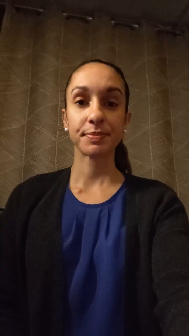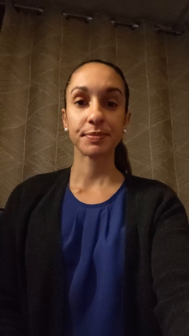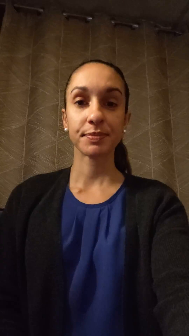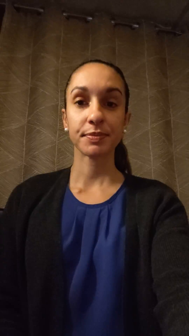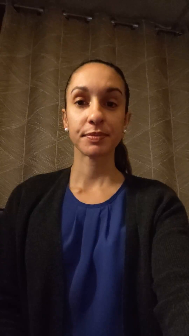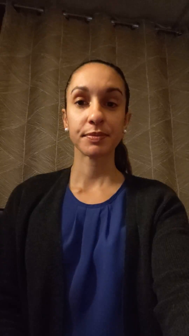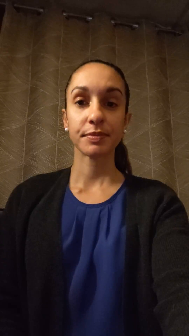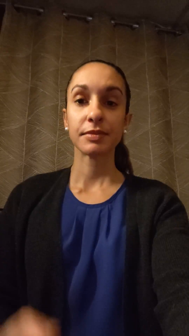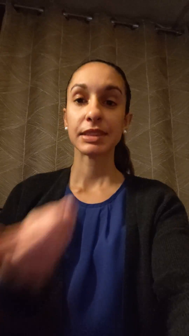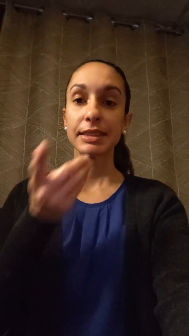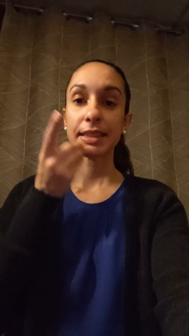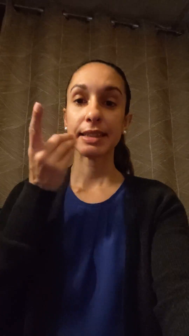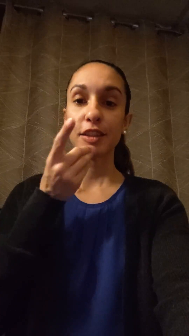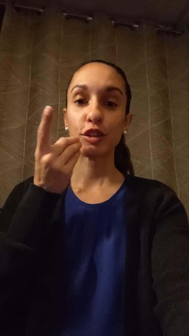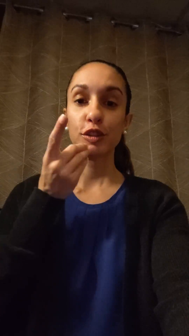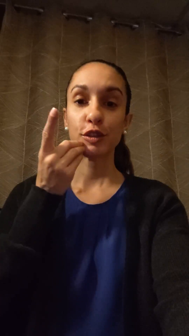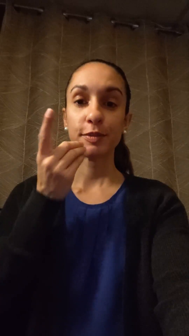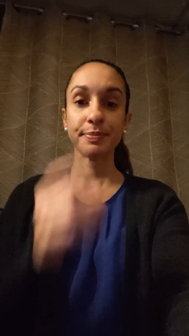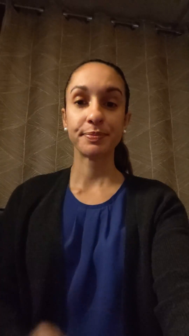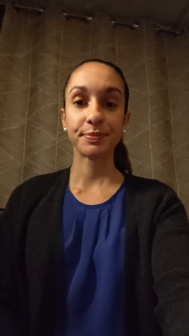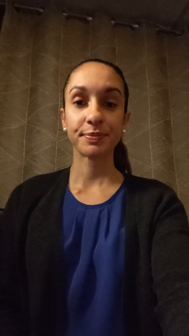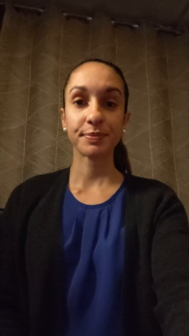dinner